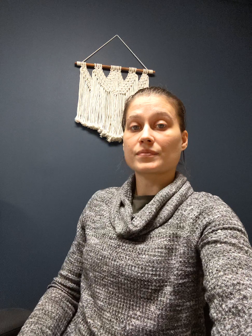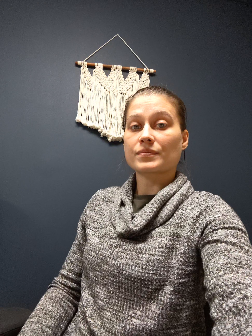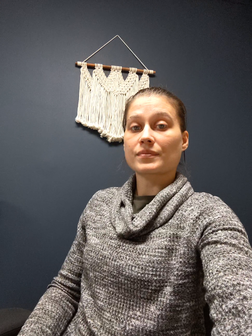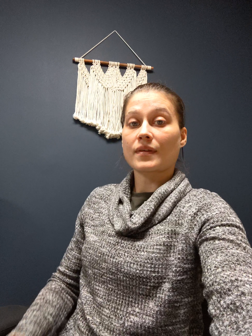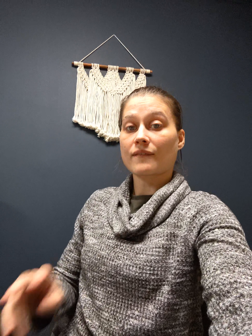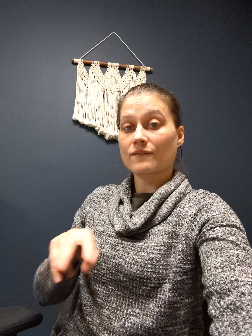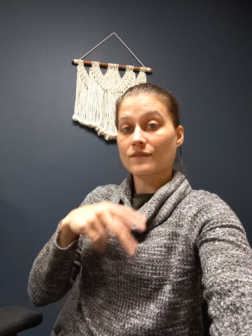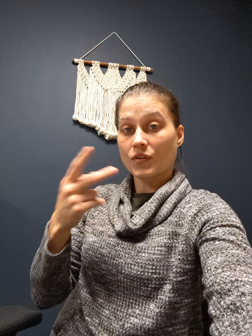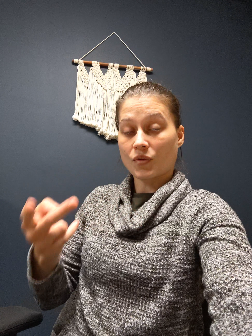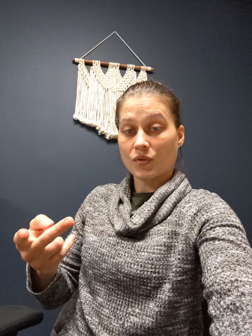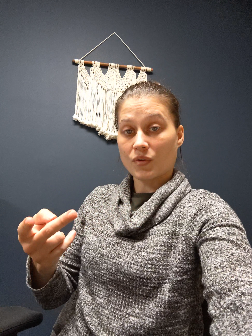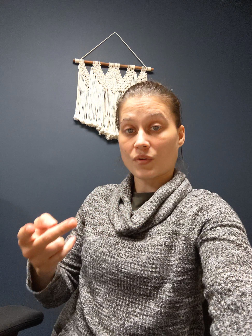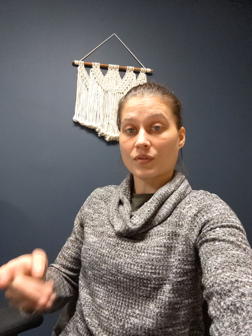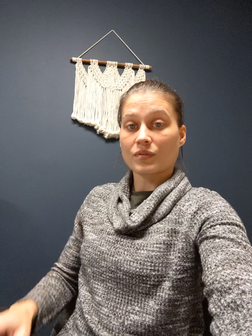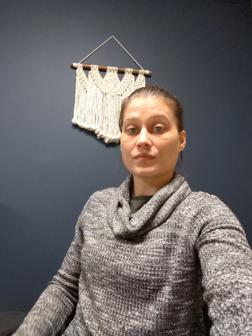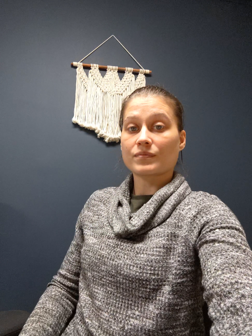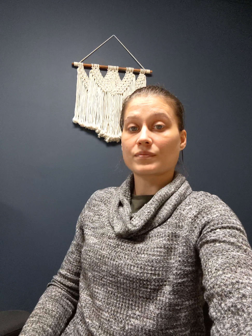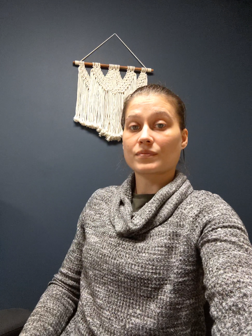fall